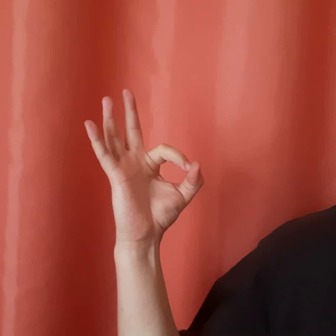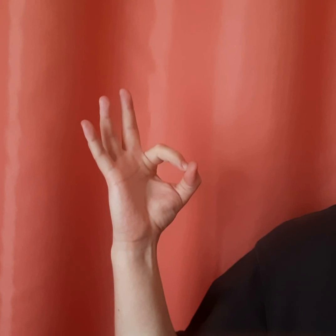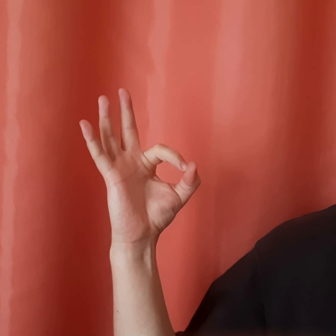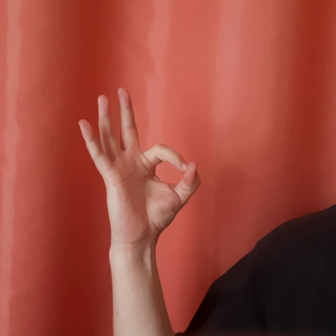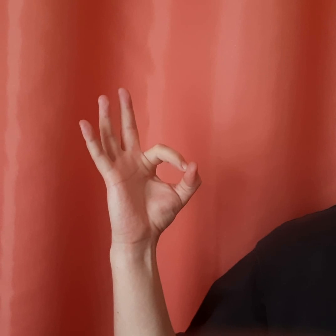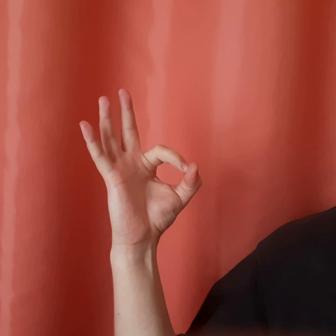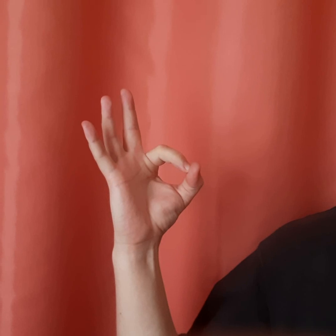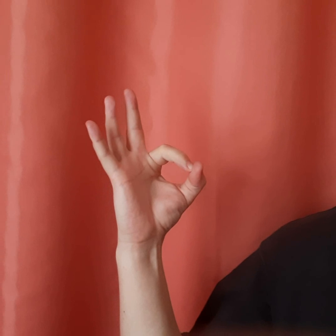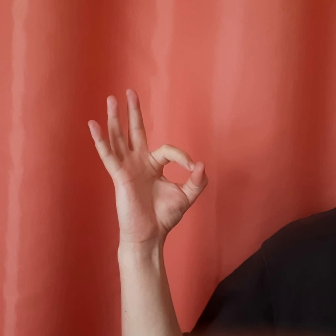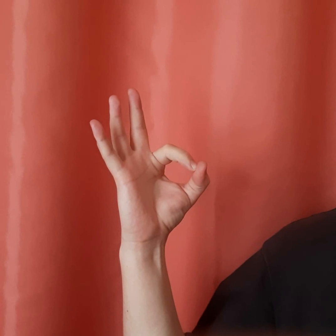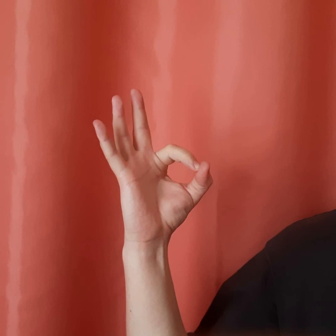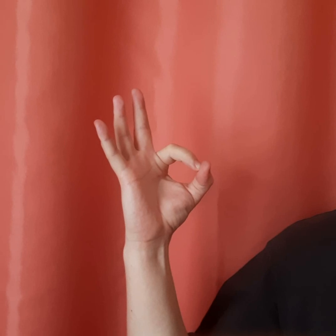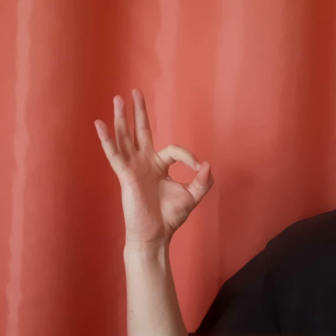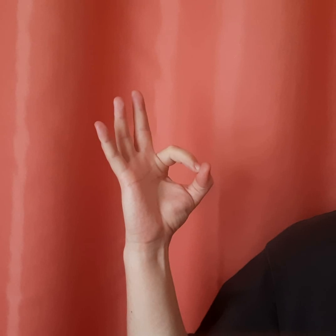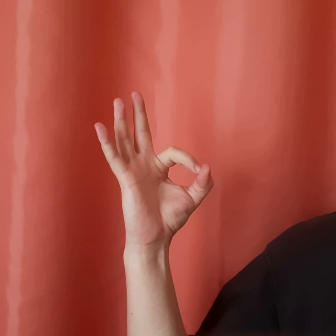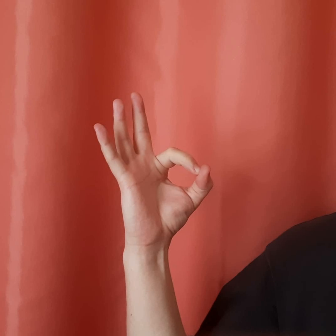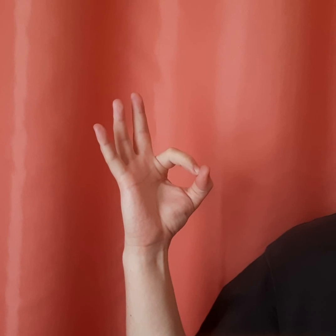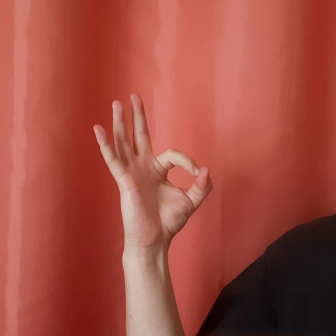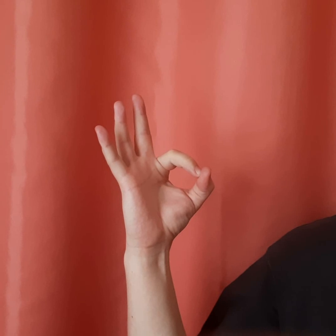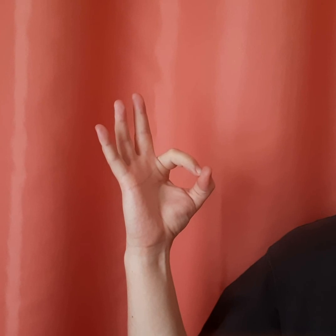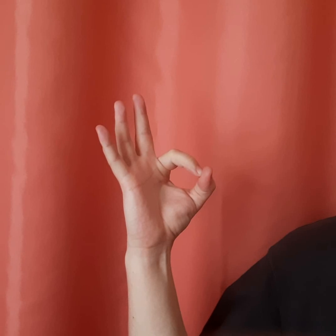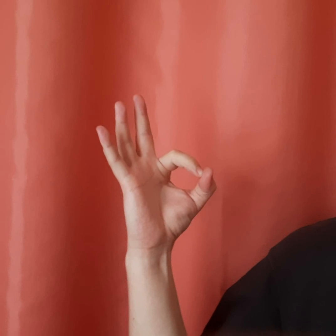О